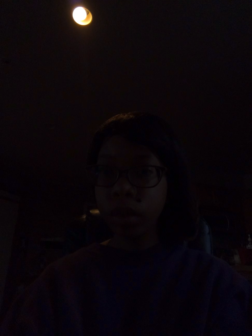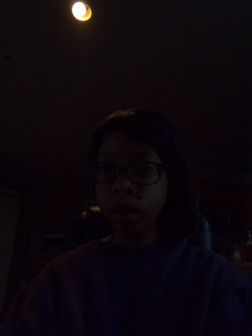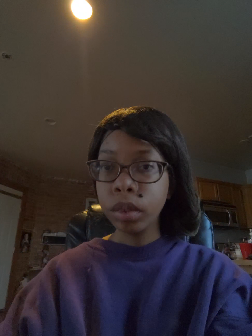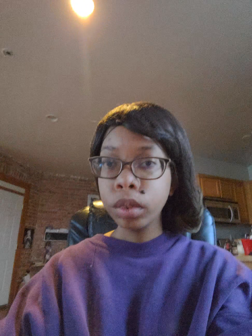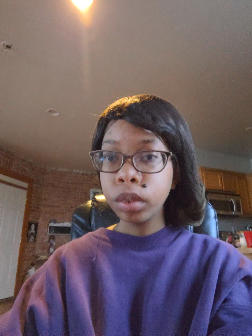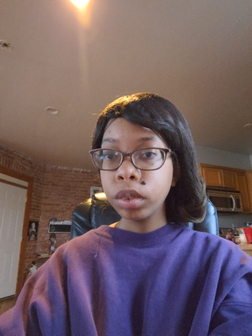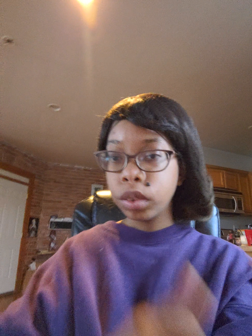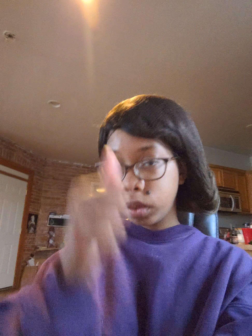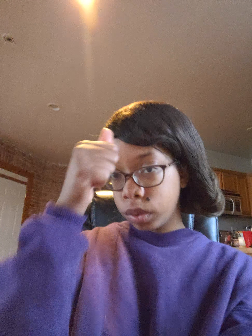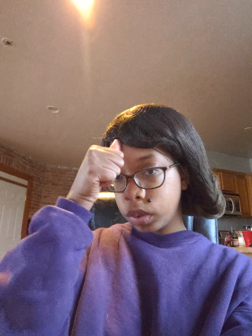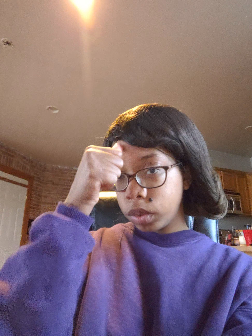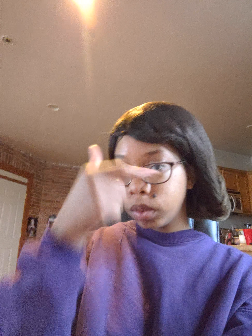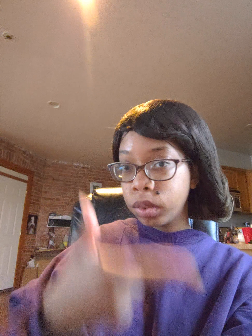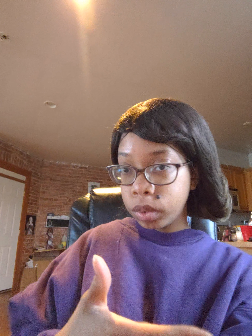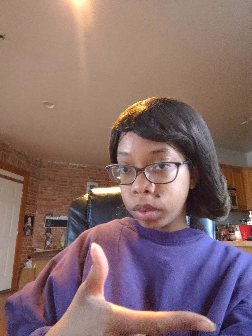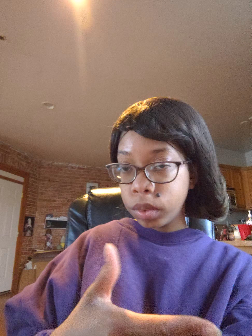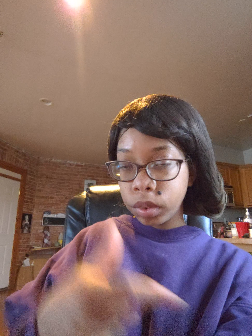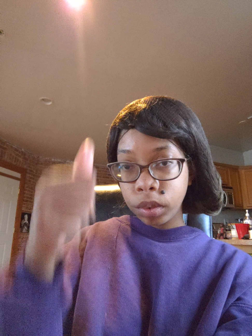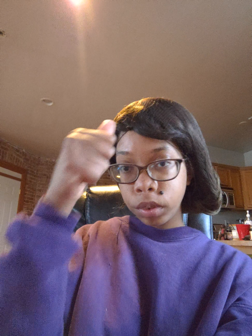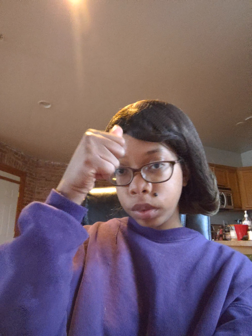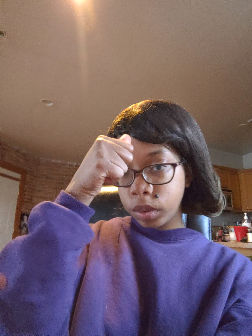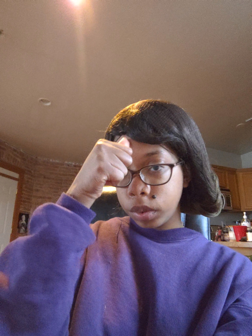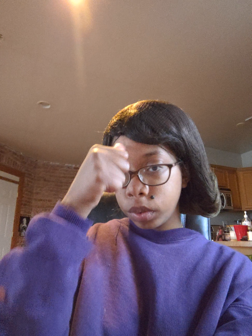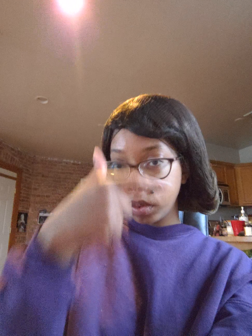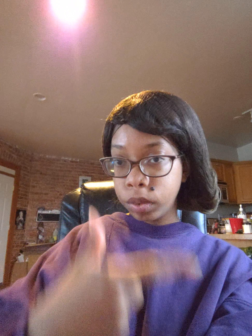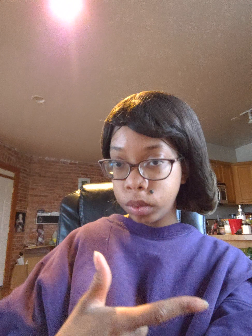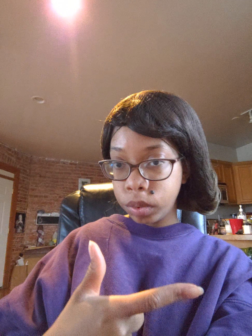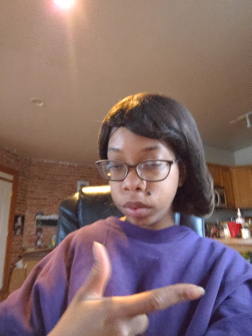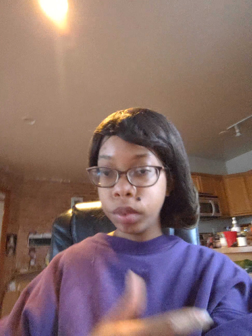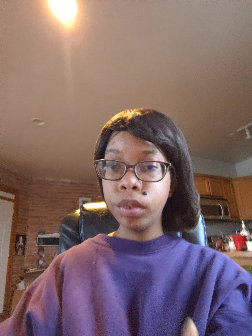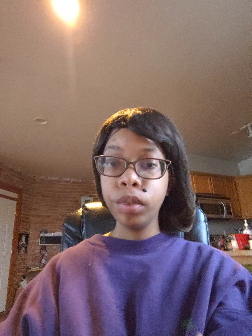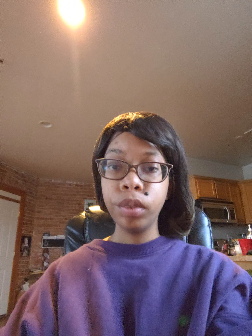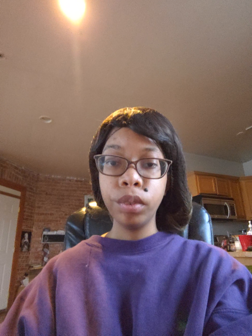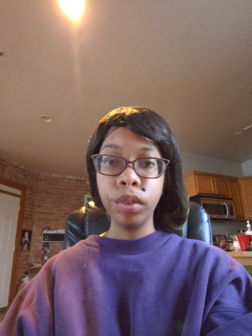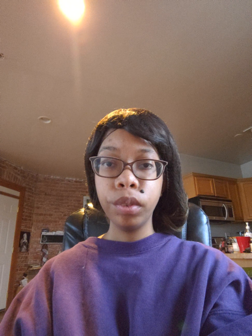brother